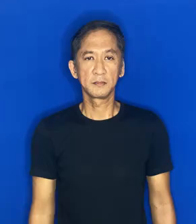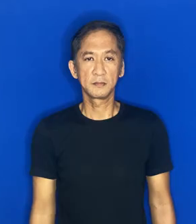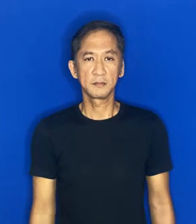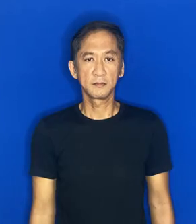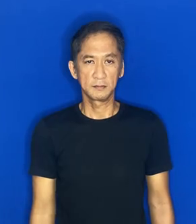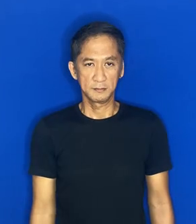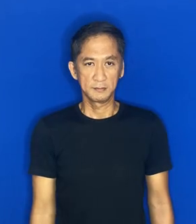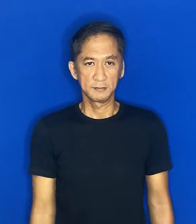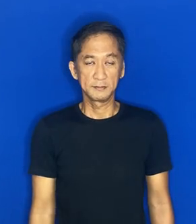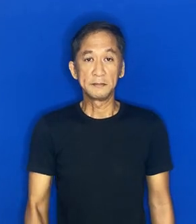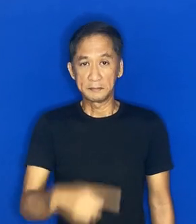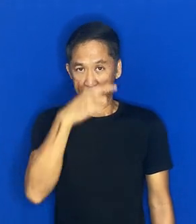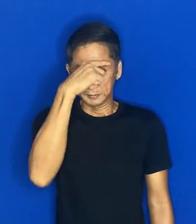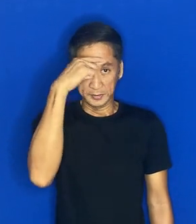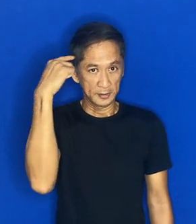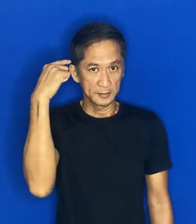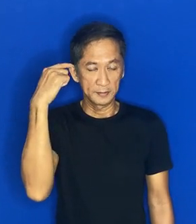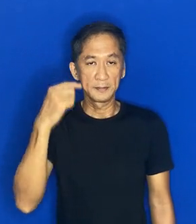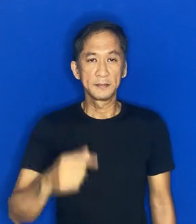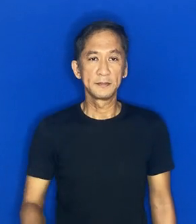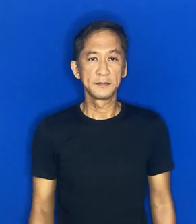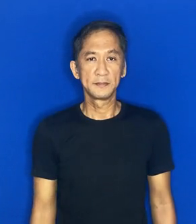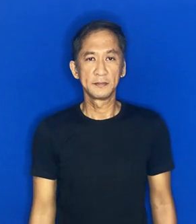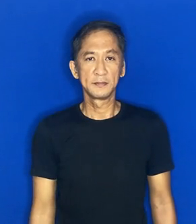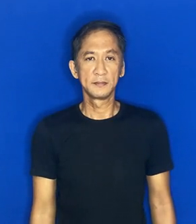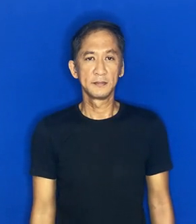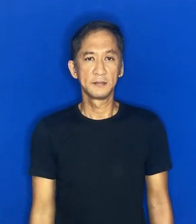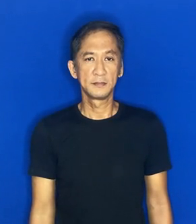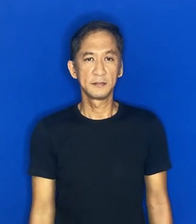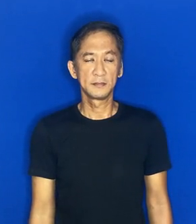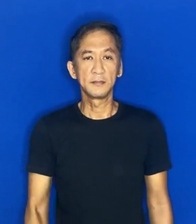black